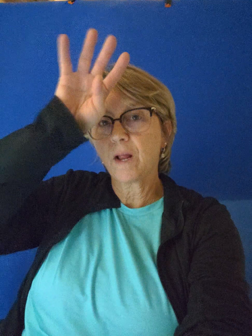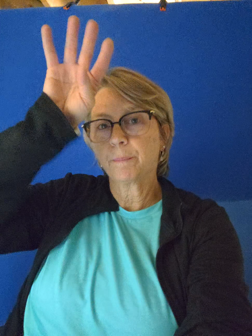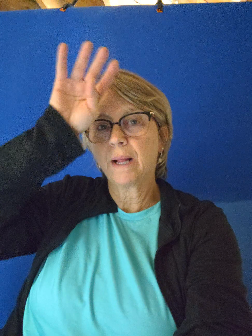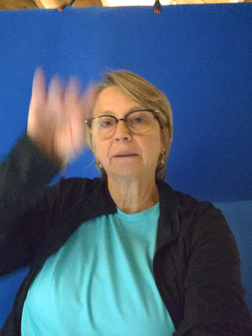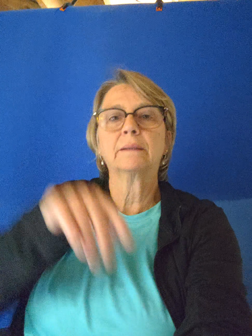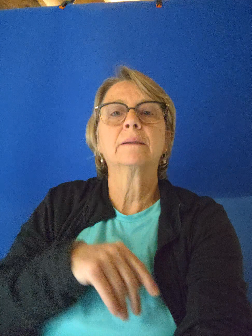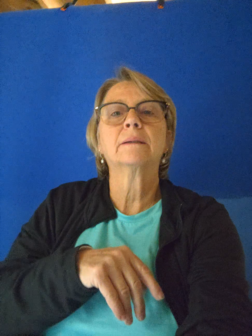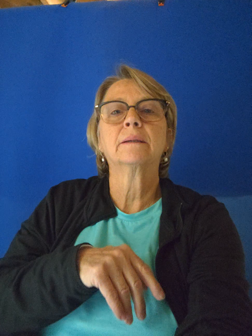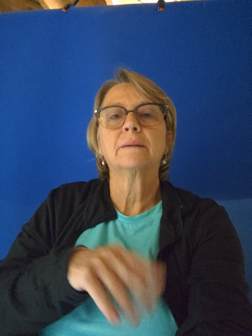fireman